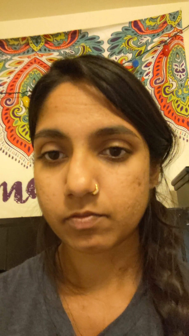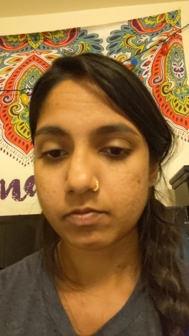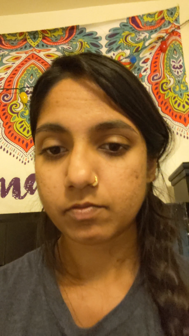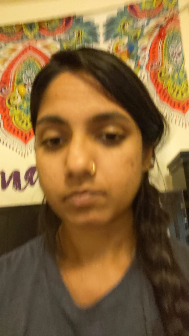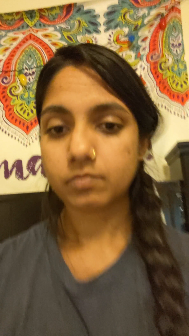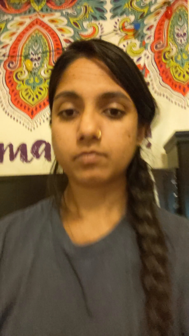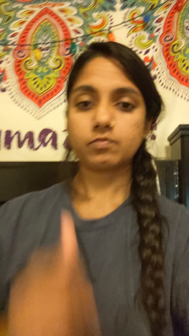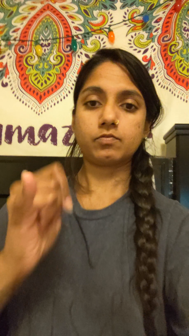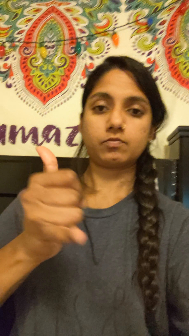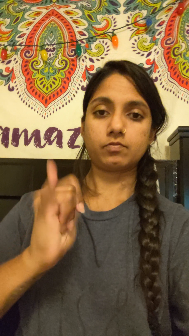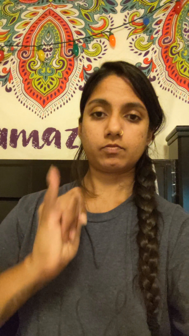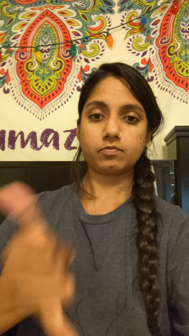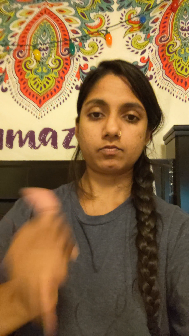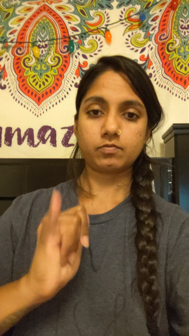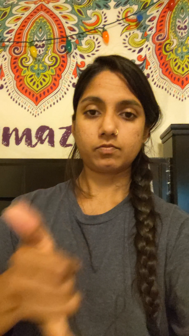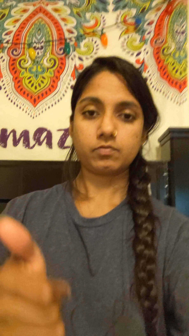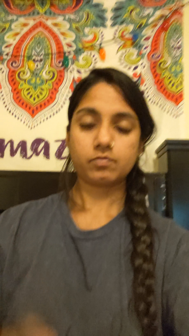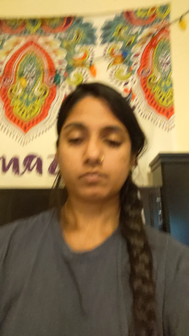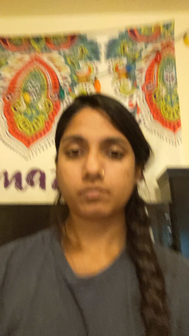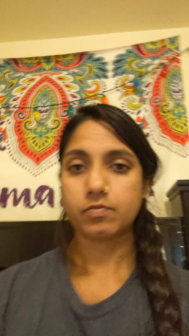rocking chair